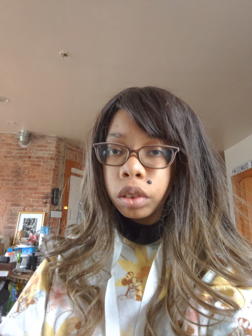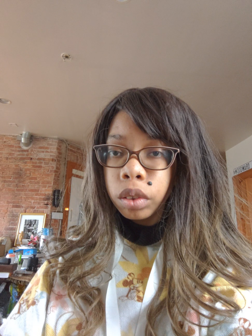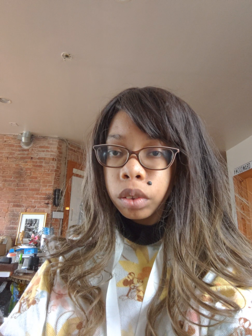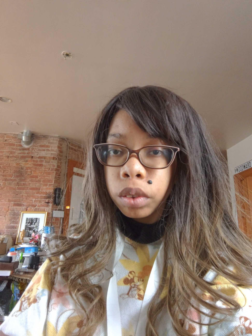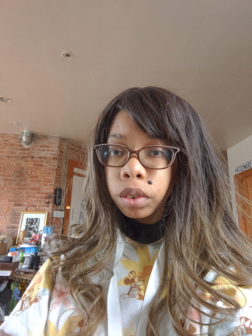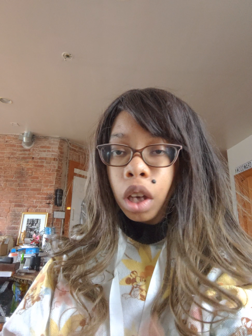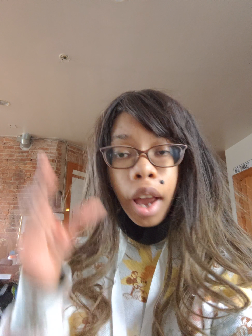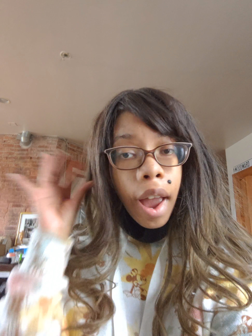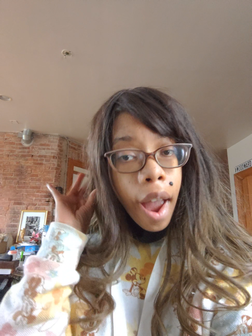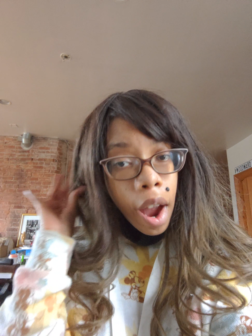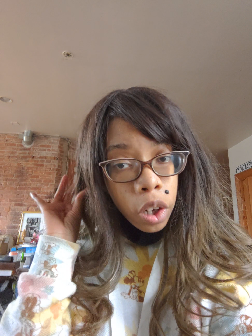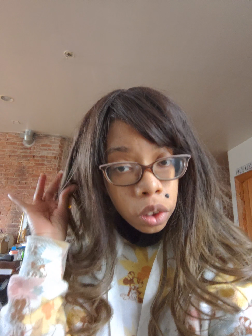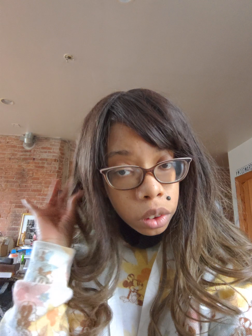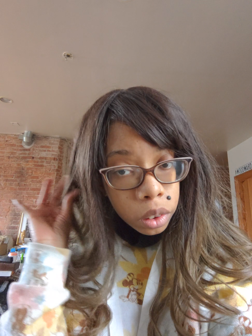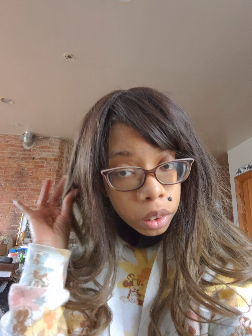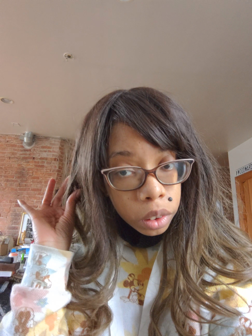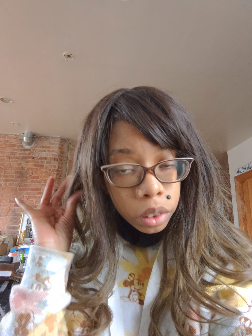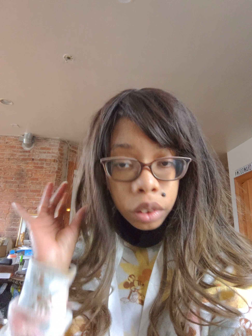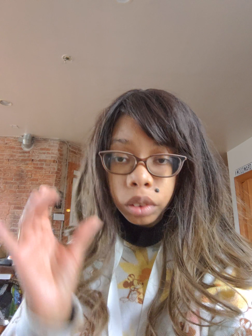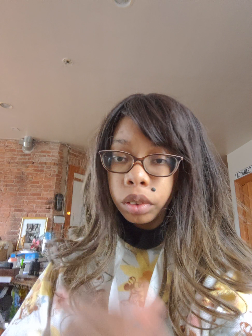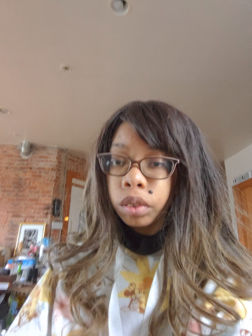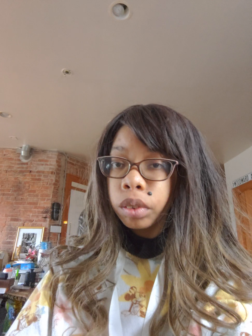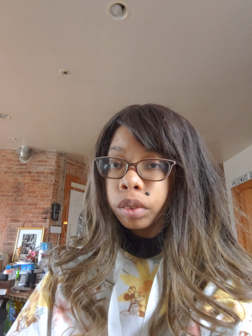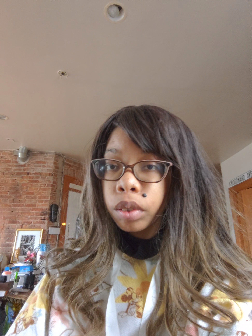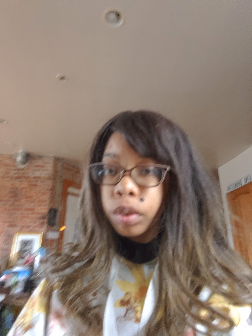hair